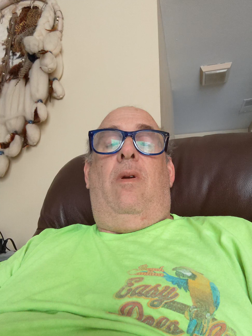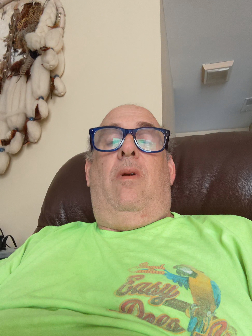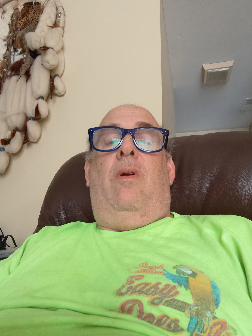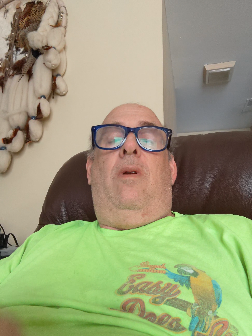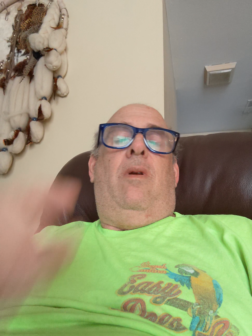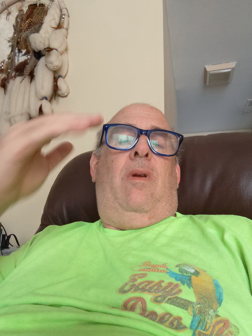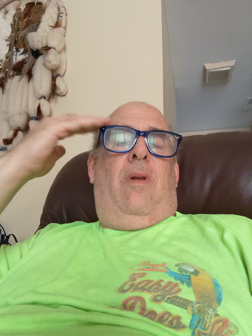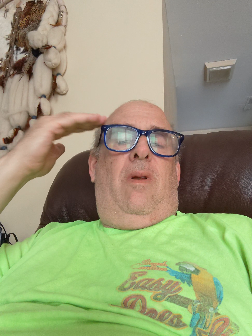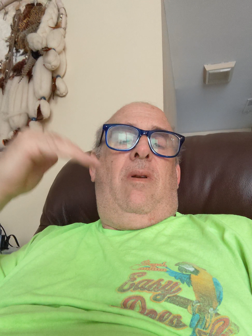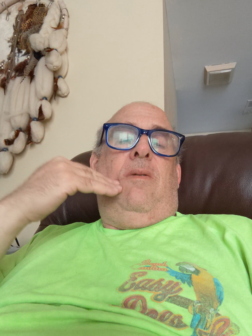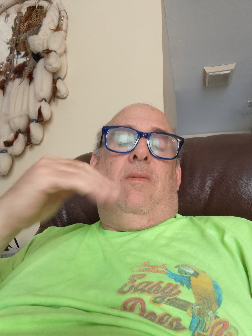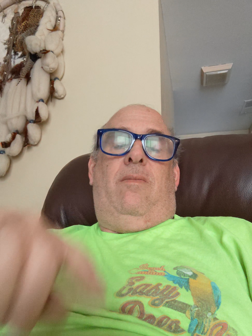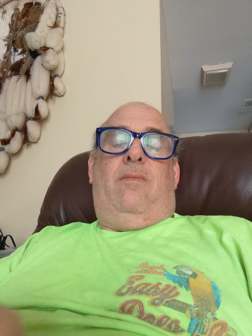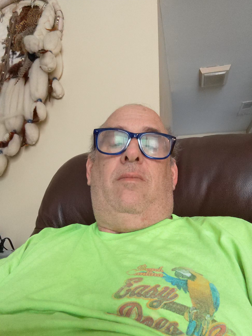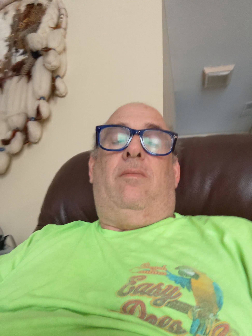head